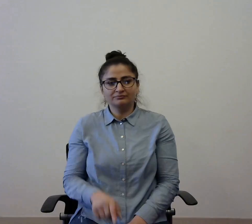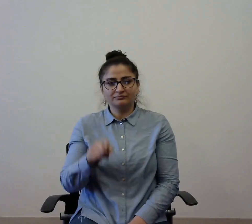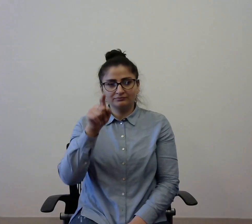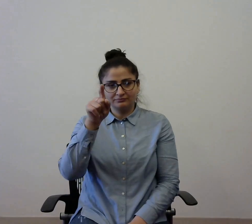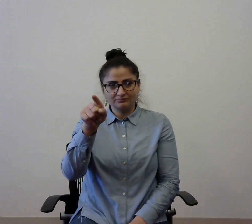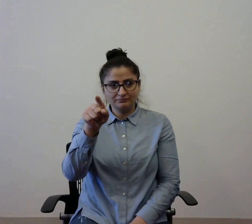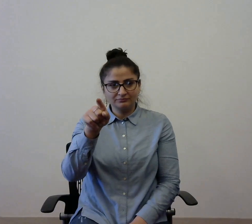sən